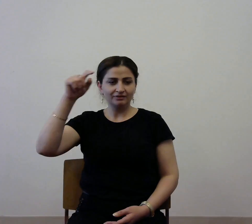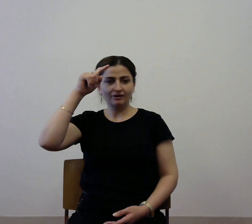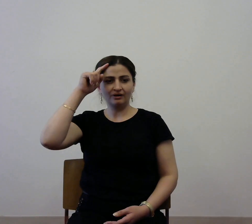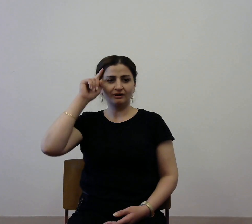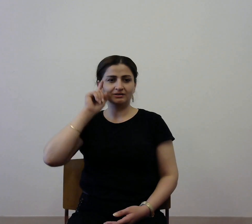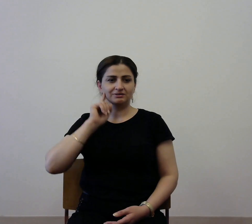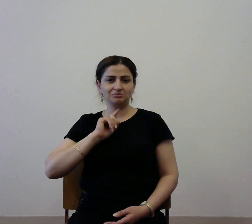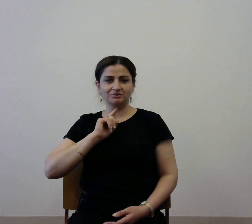azərbaycan